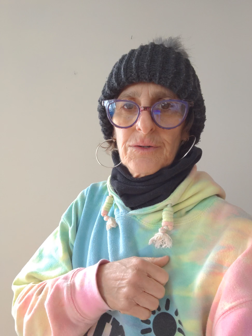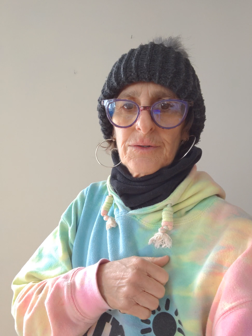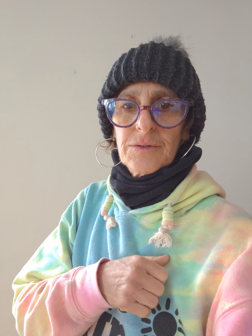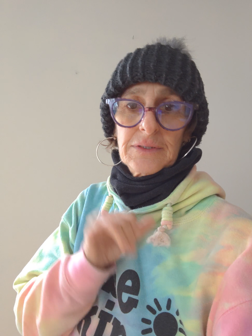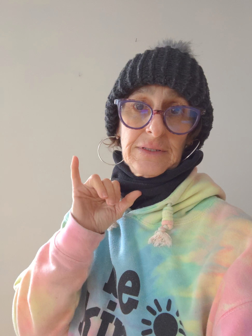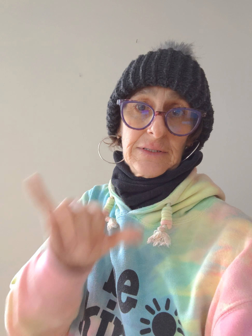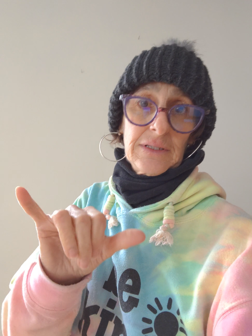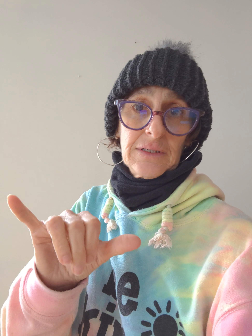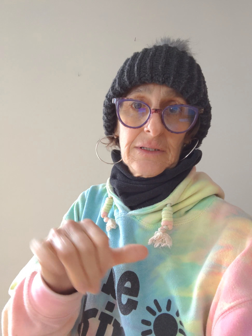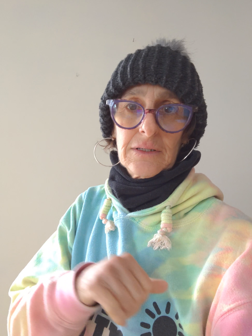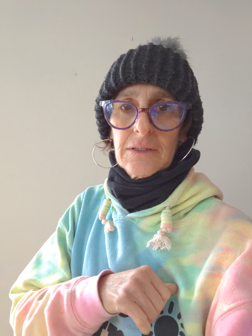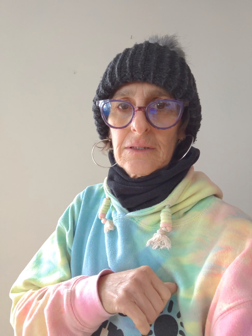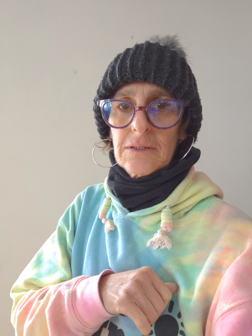stay